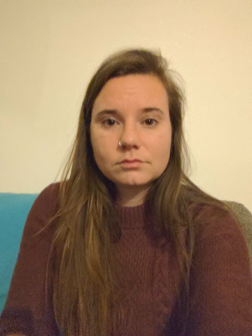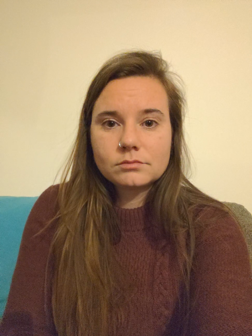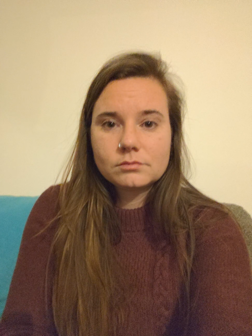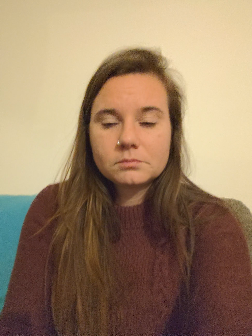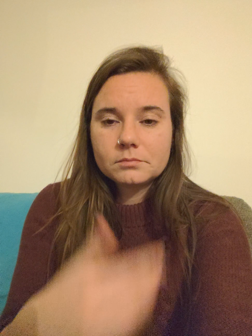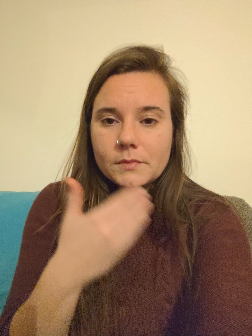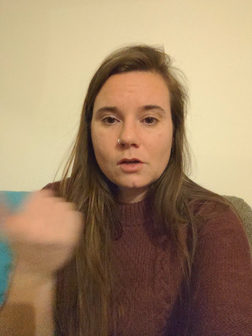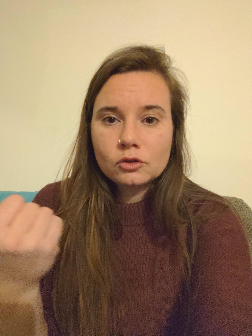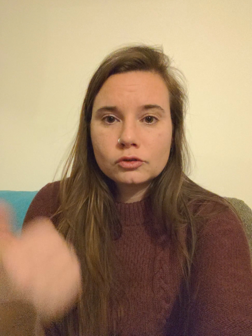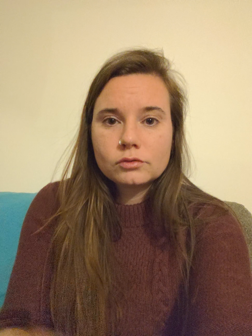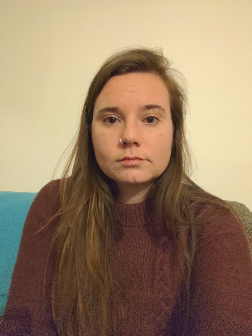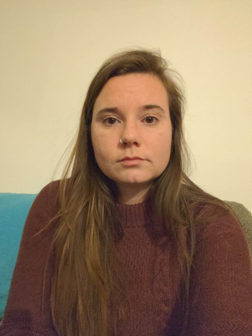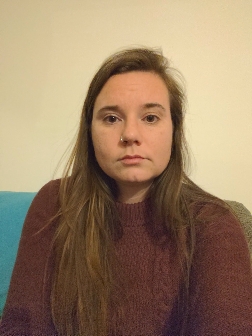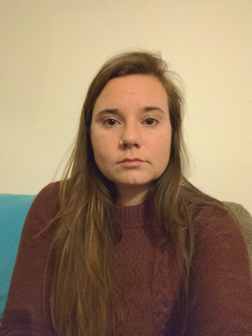better